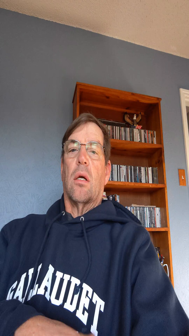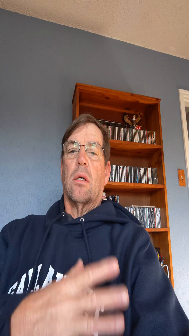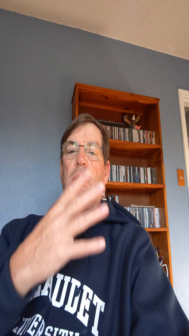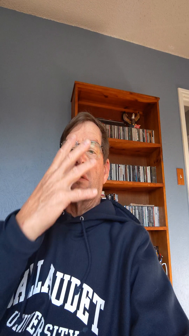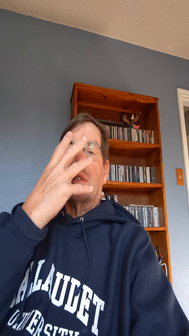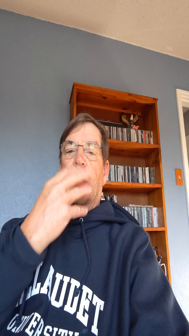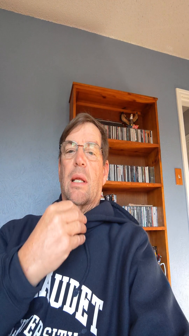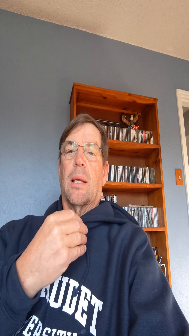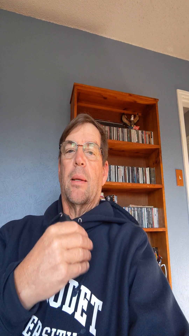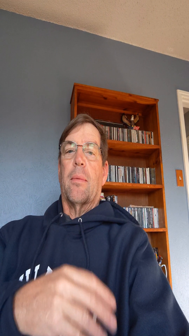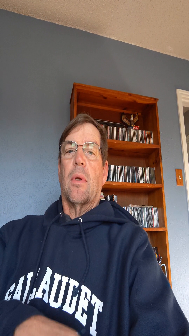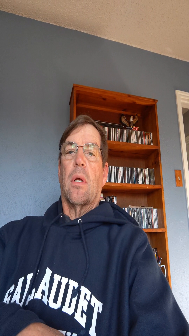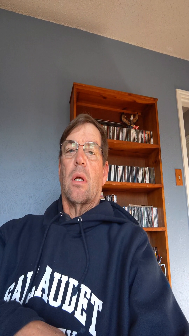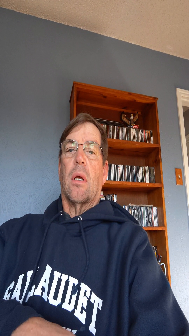sleep